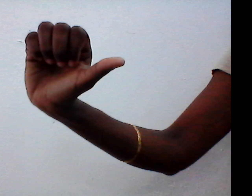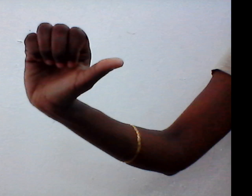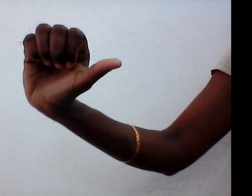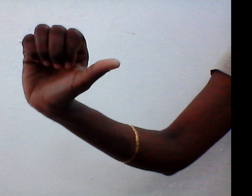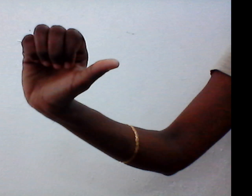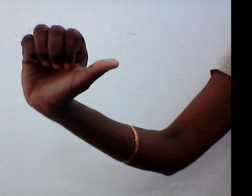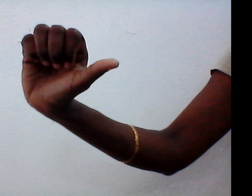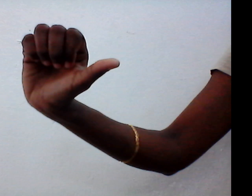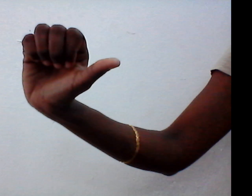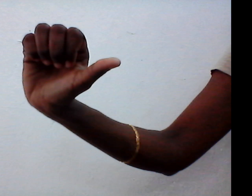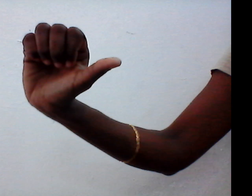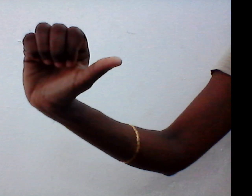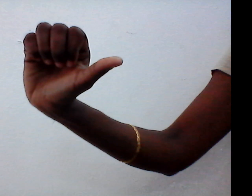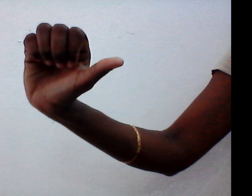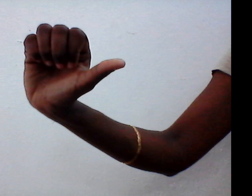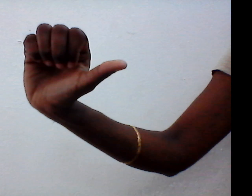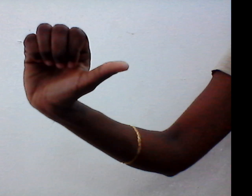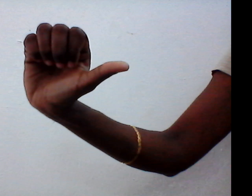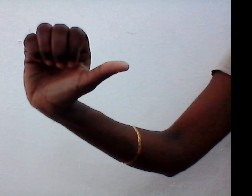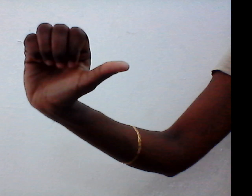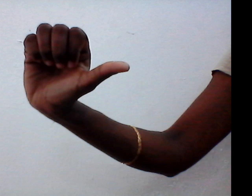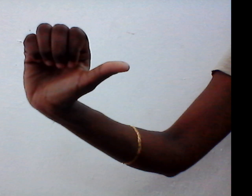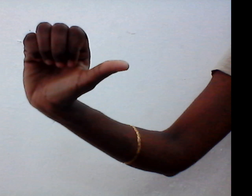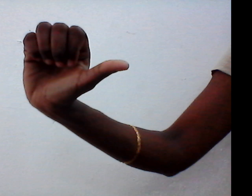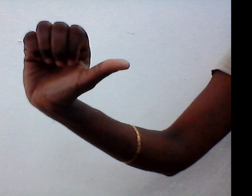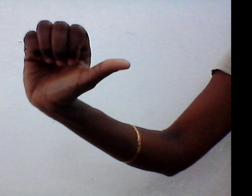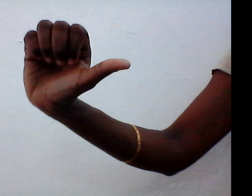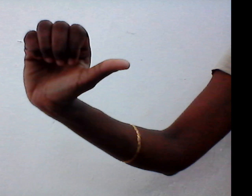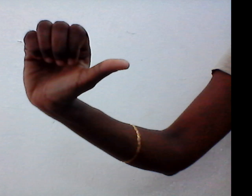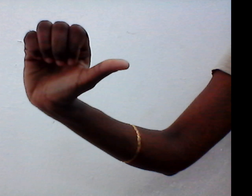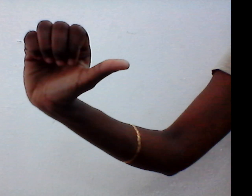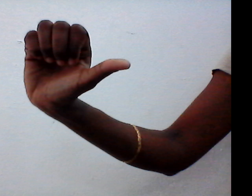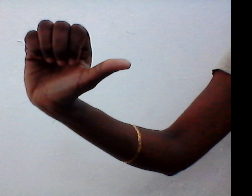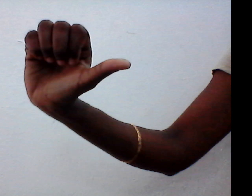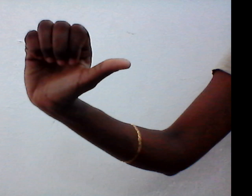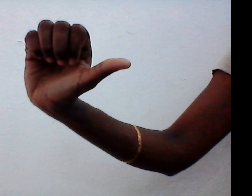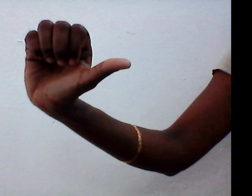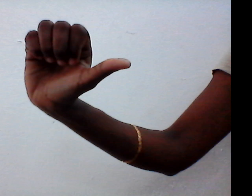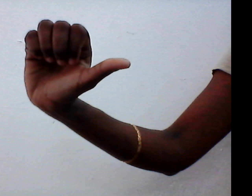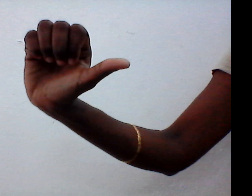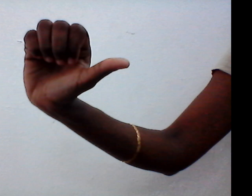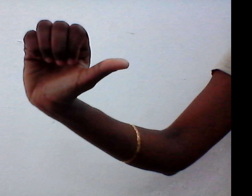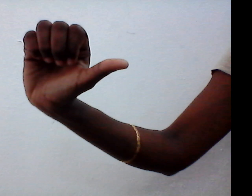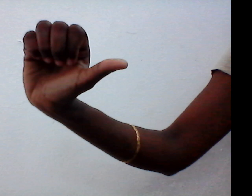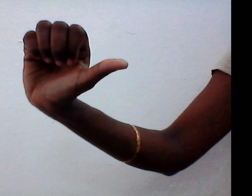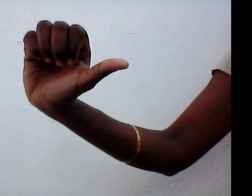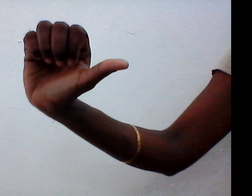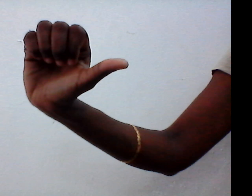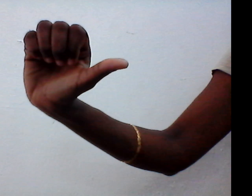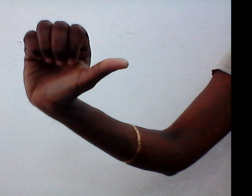എ